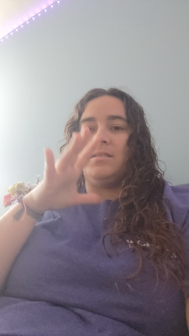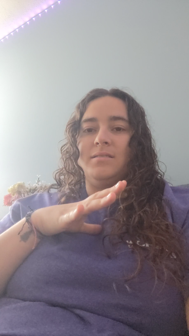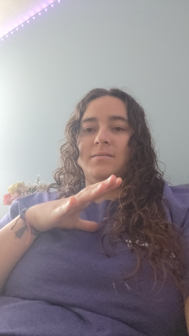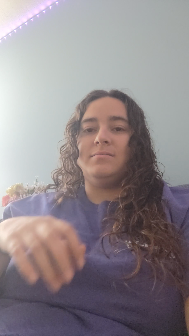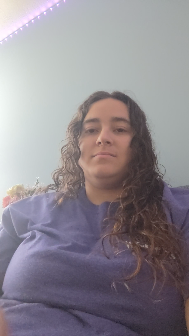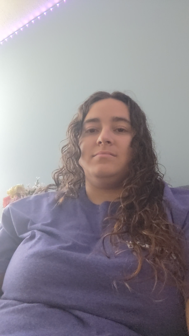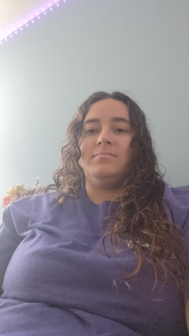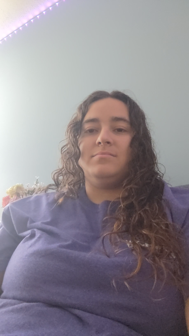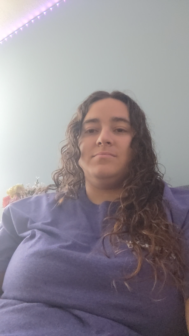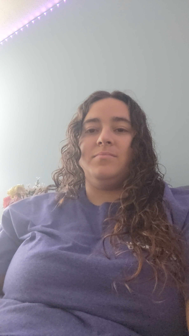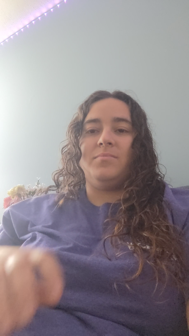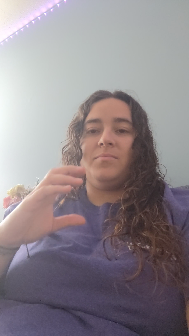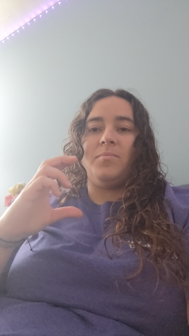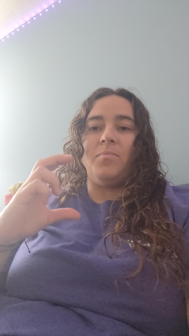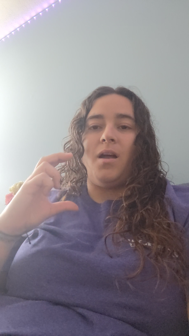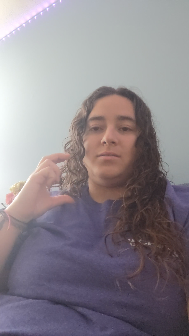bus